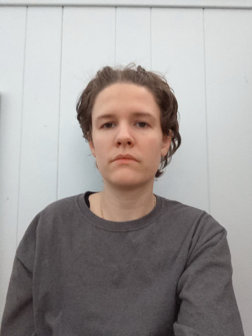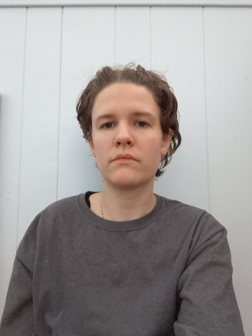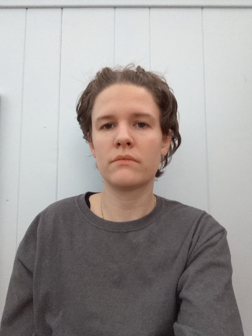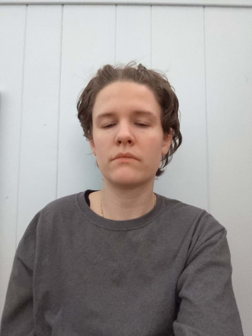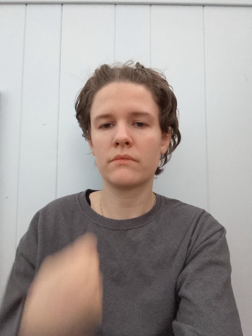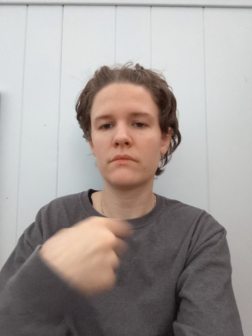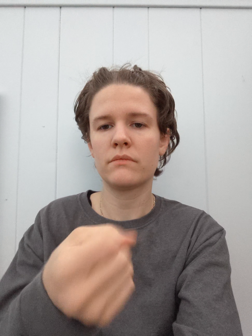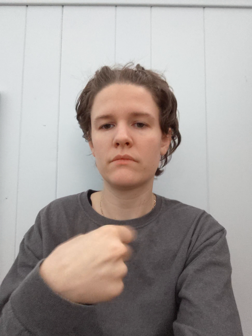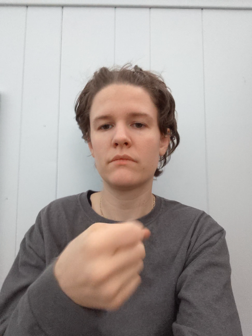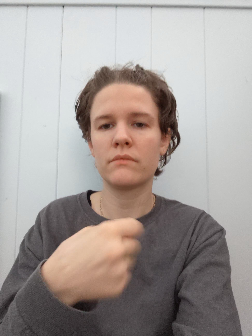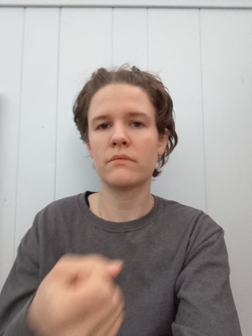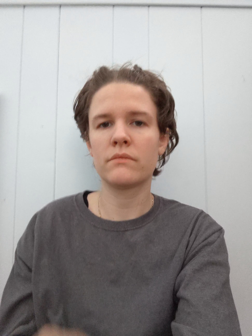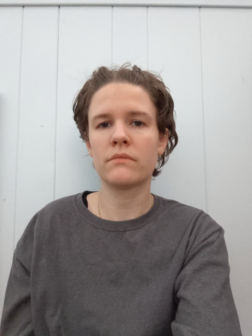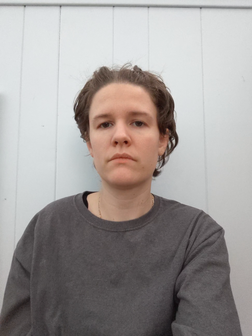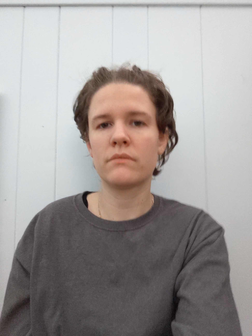make